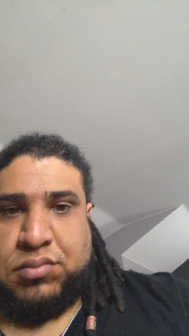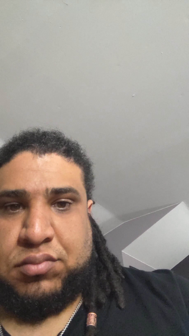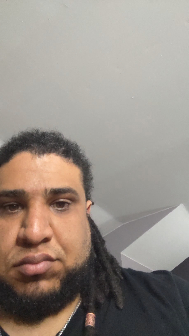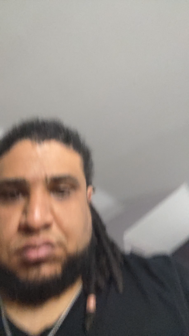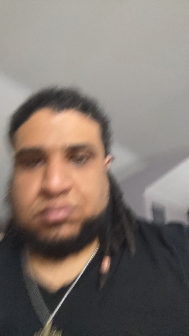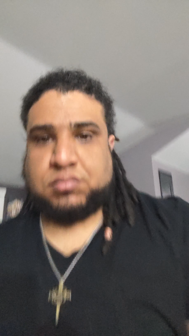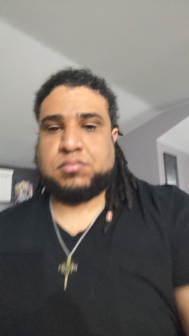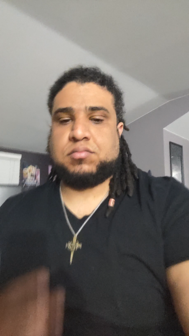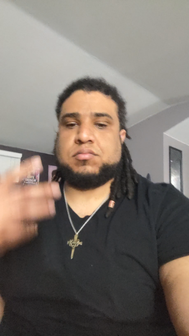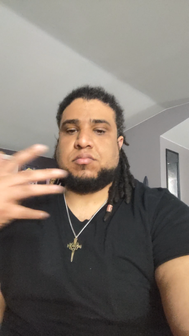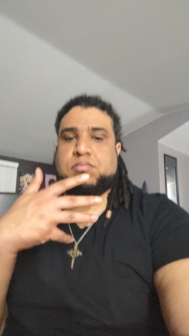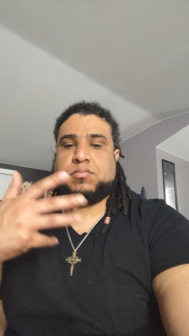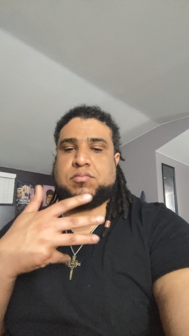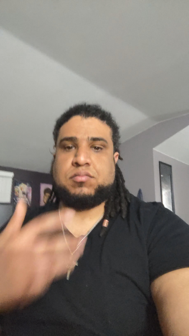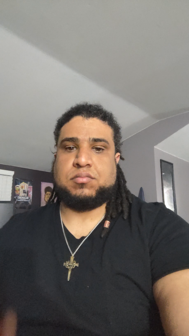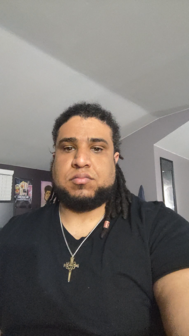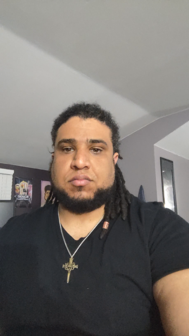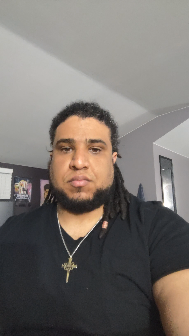scared